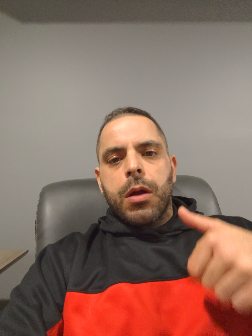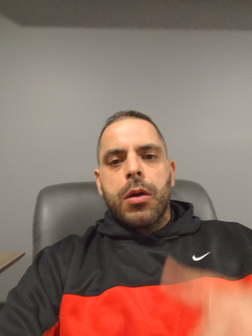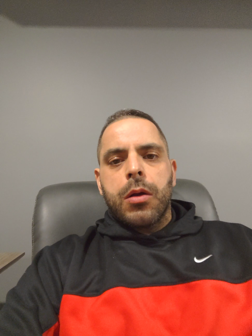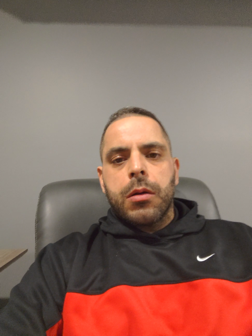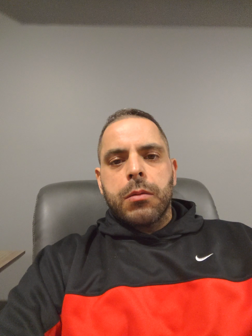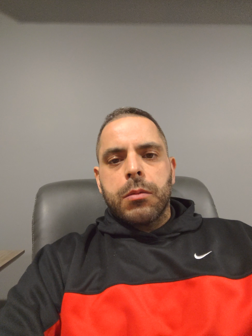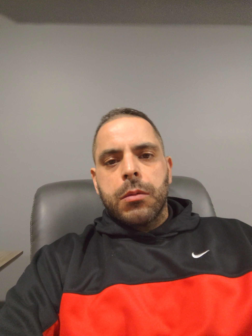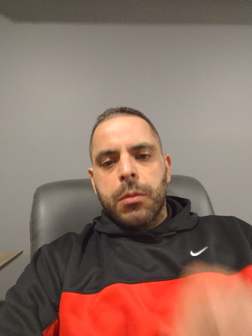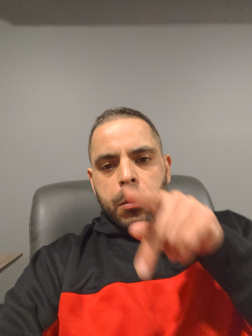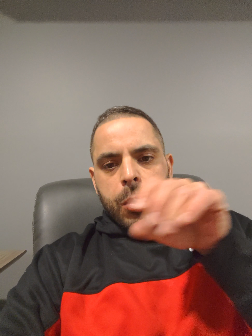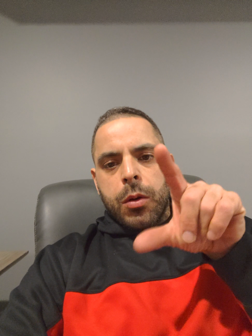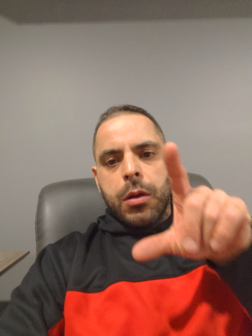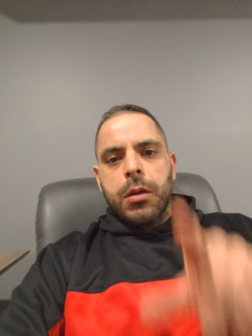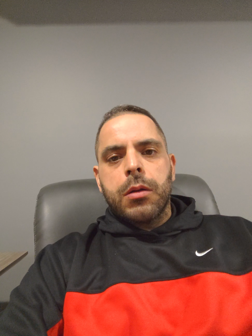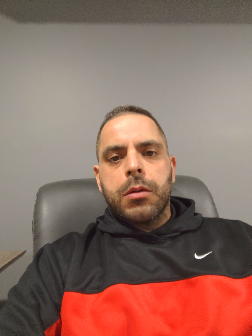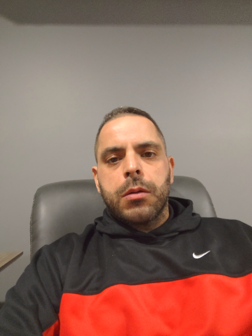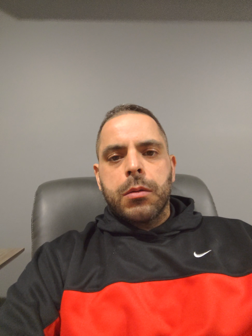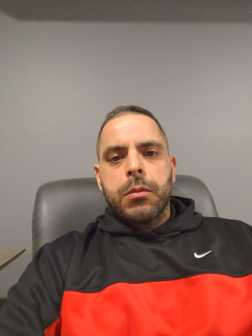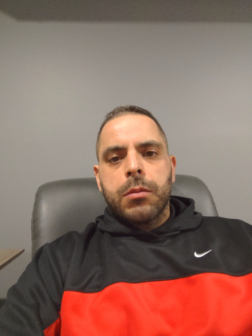pool